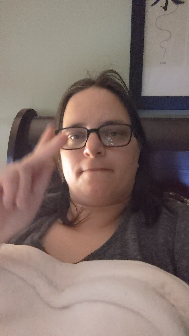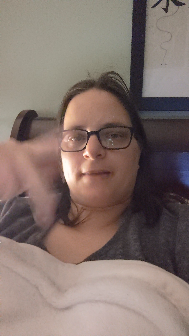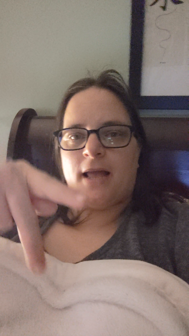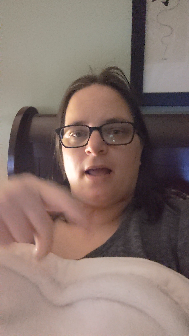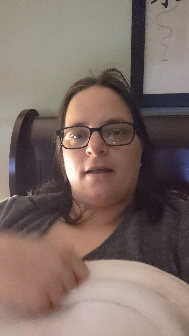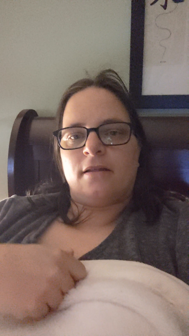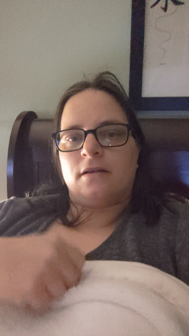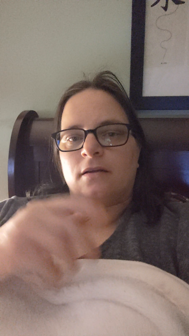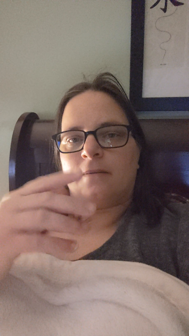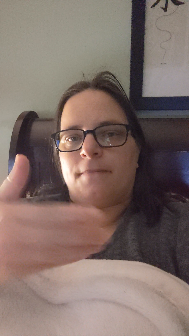baby